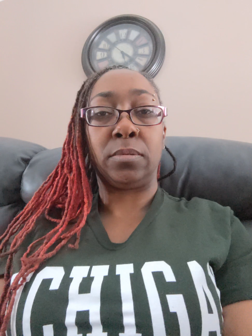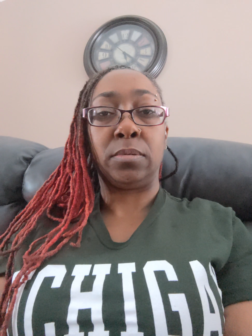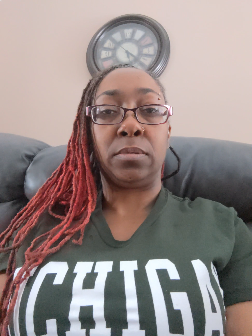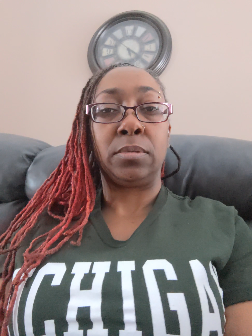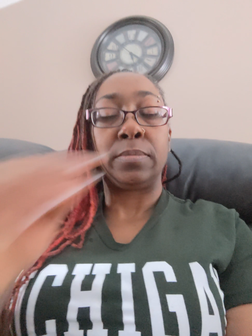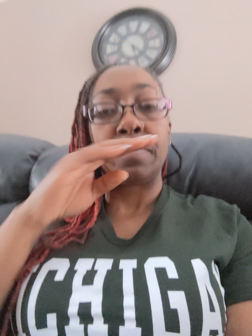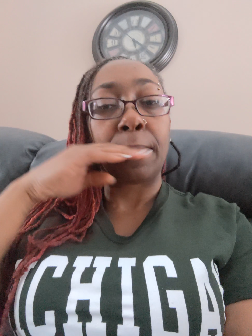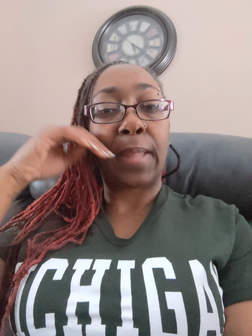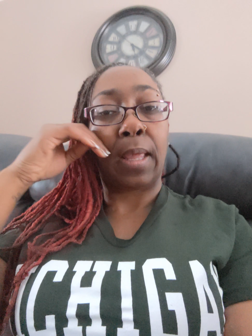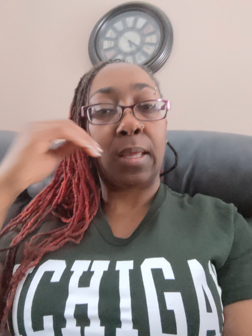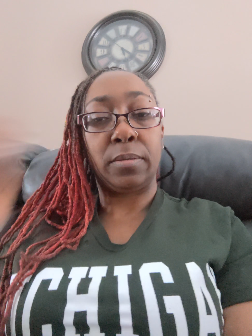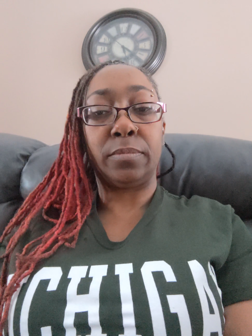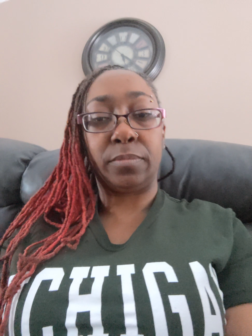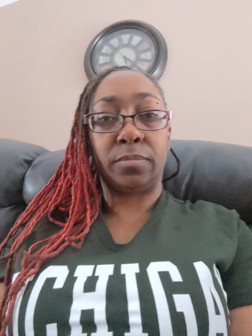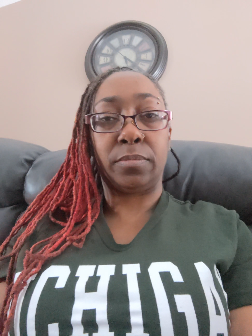smile